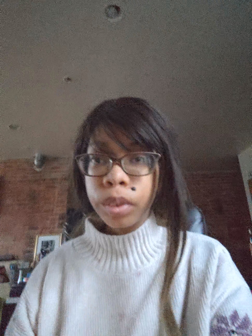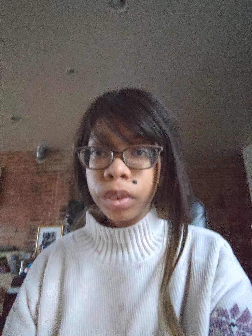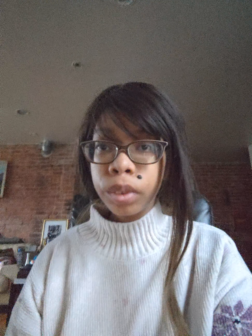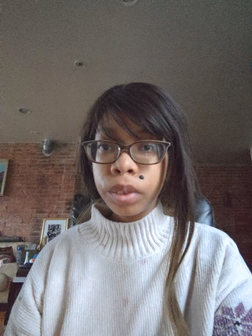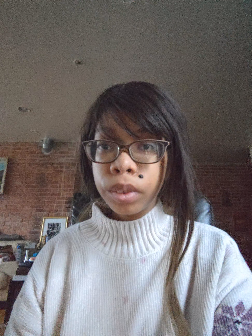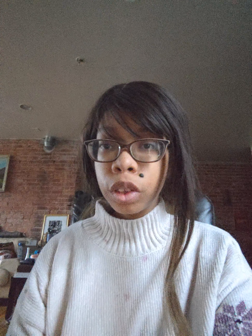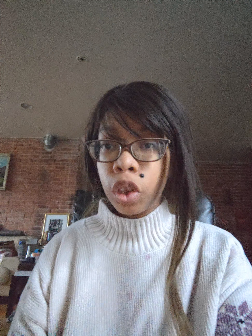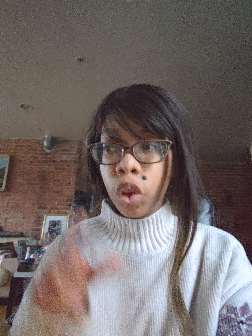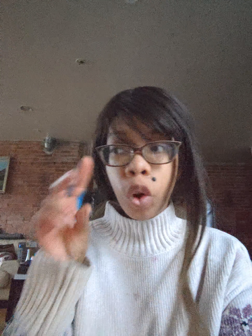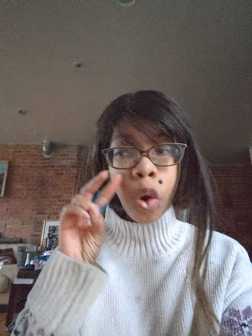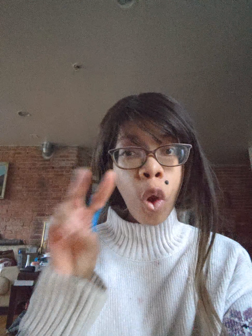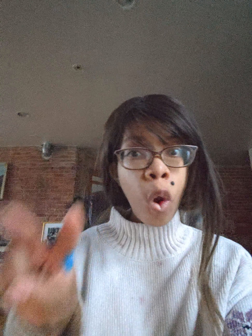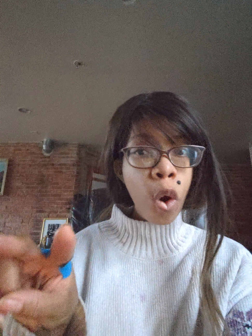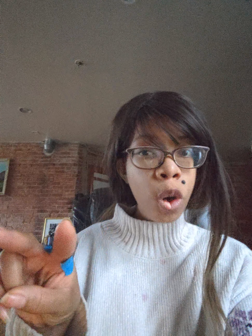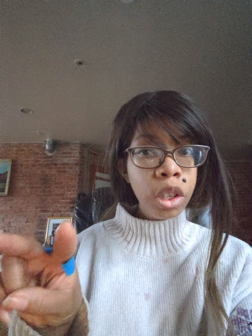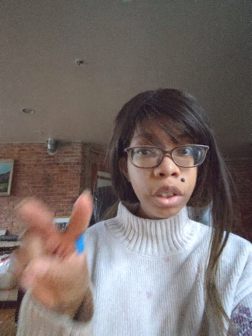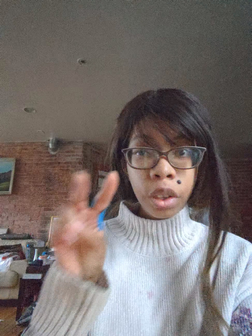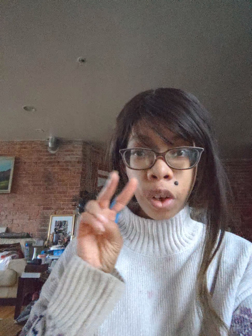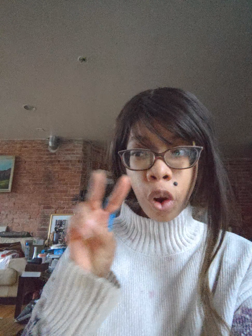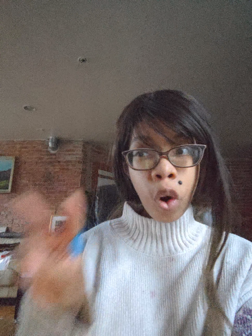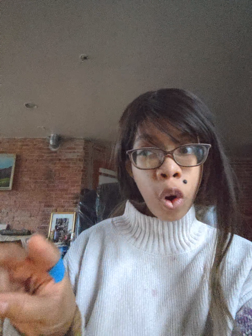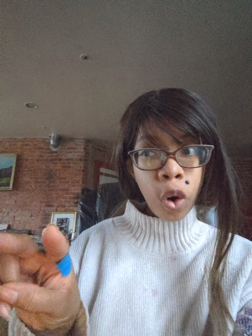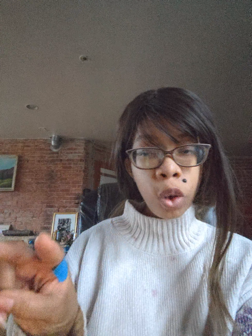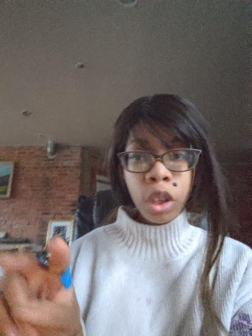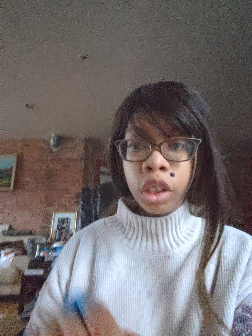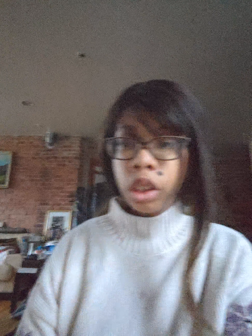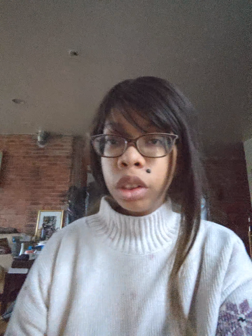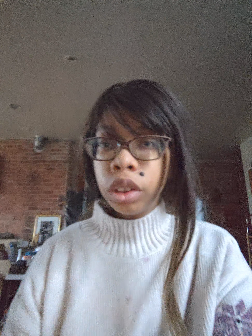look